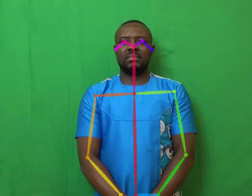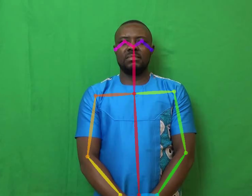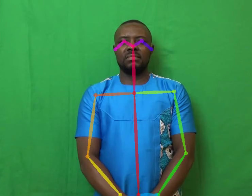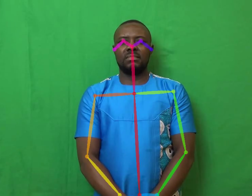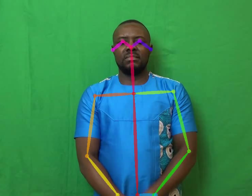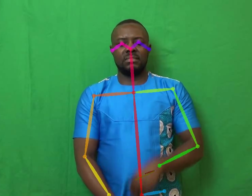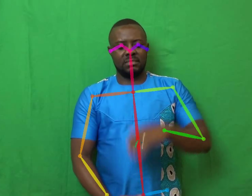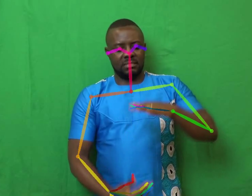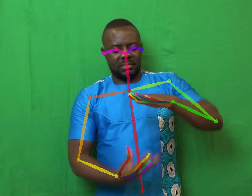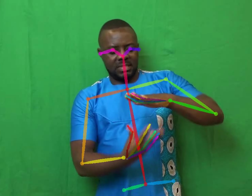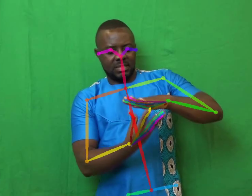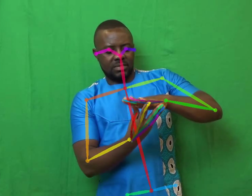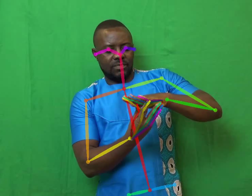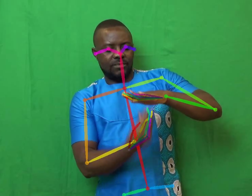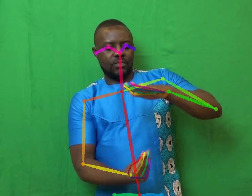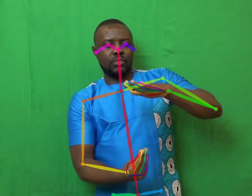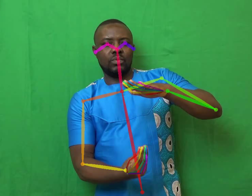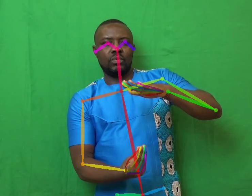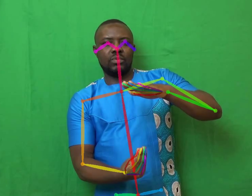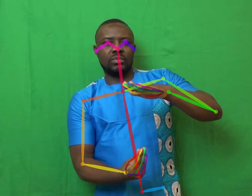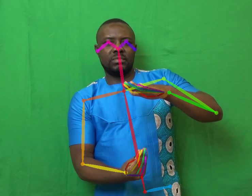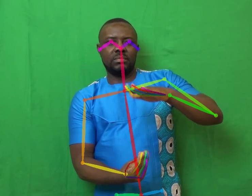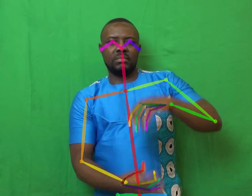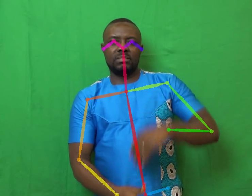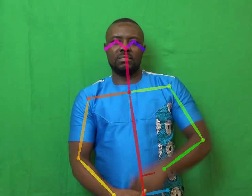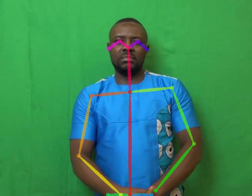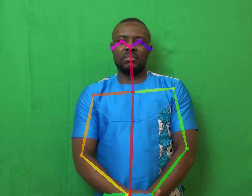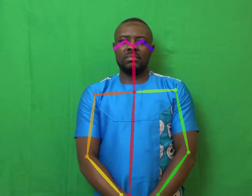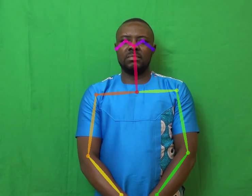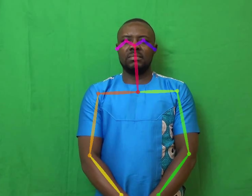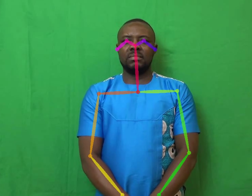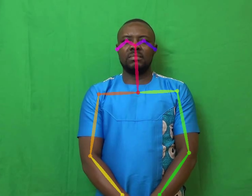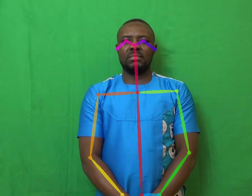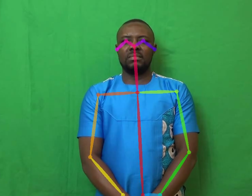photocopy